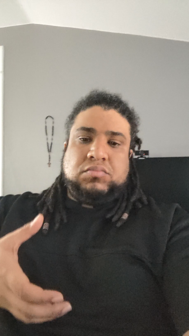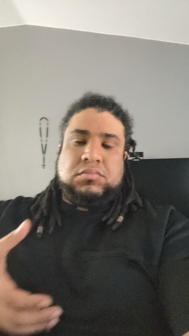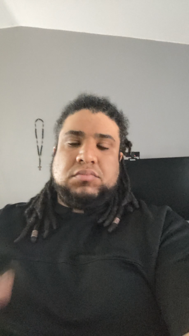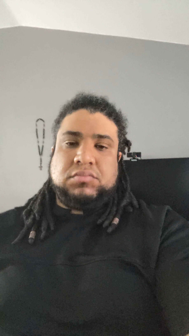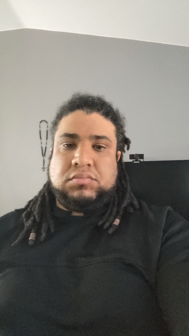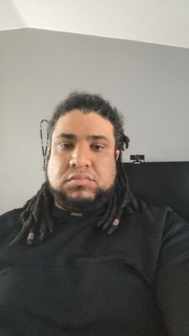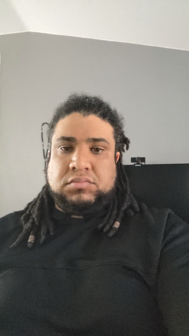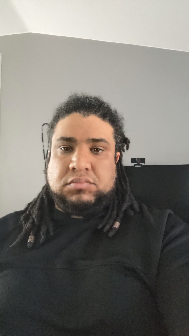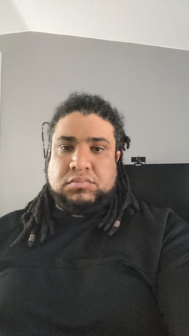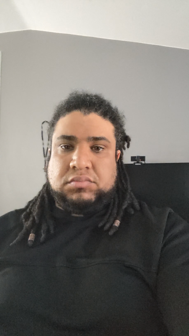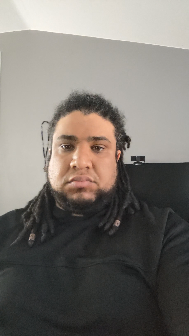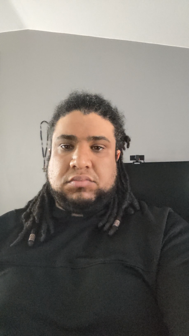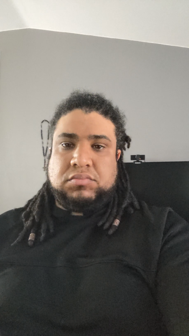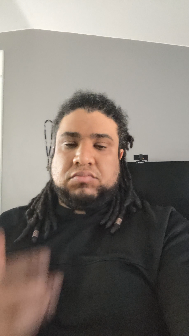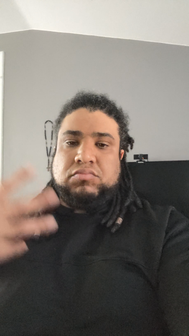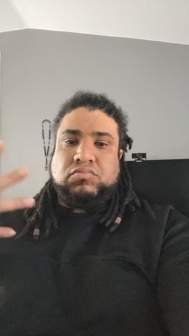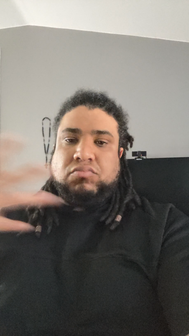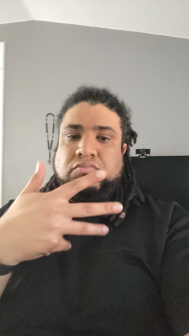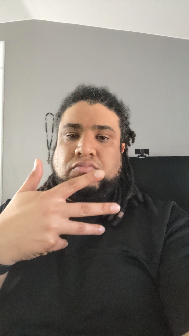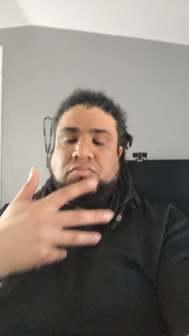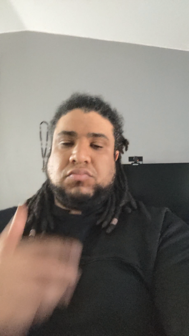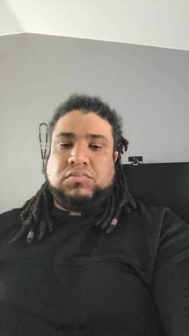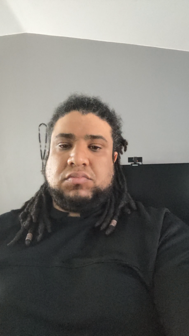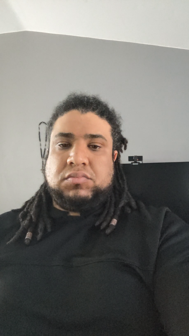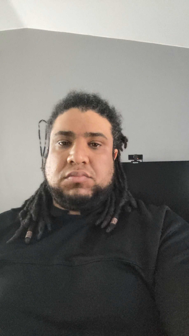scared